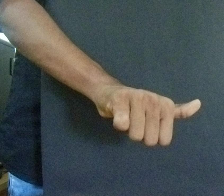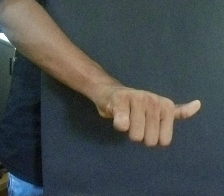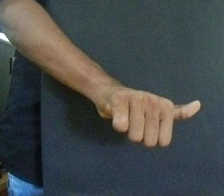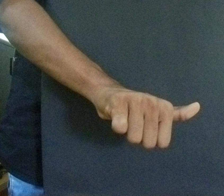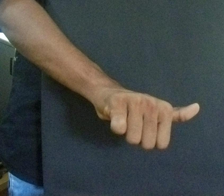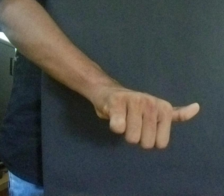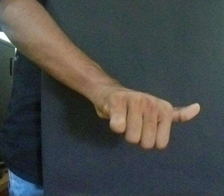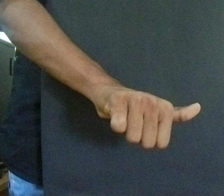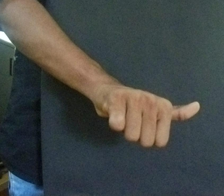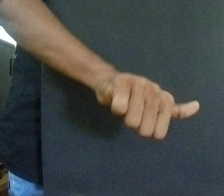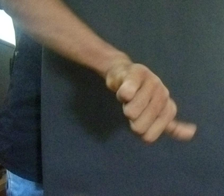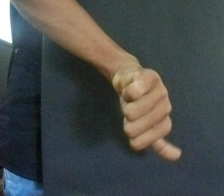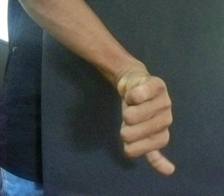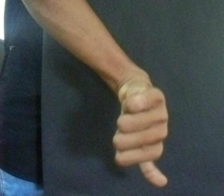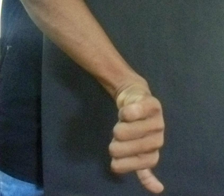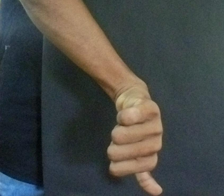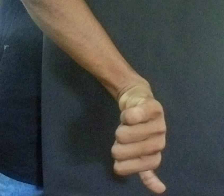lose